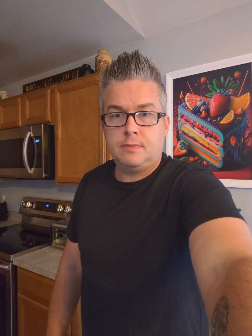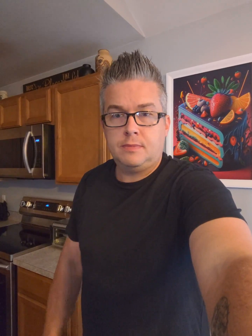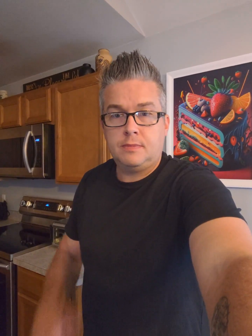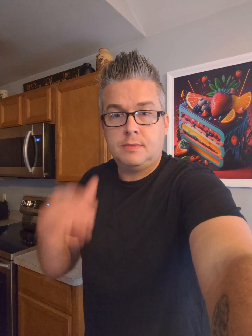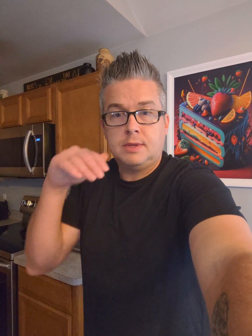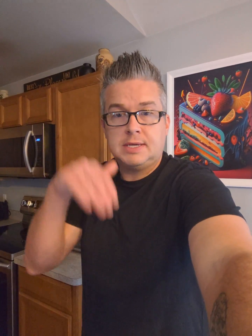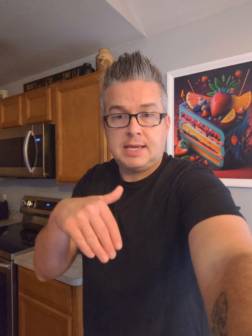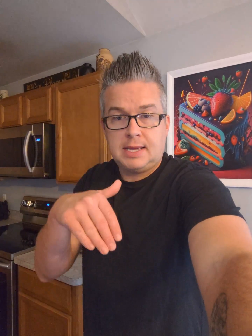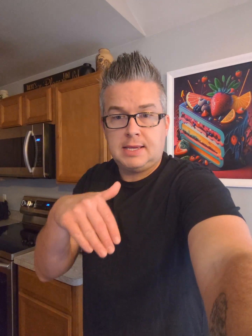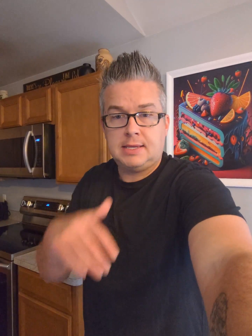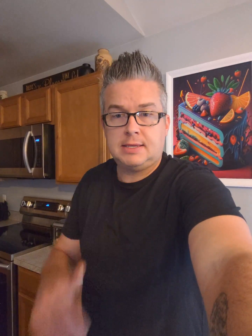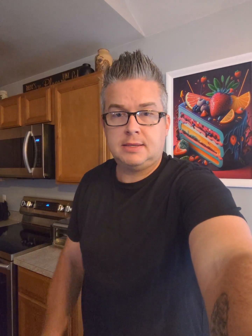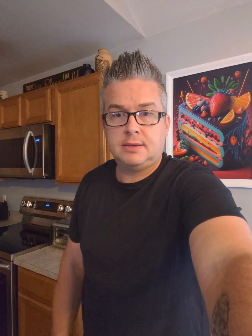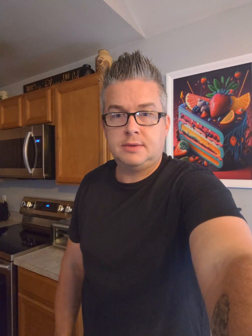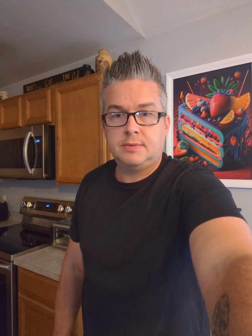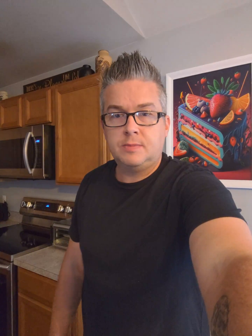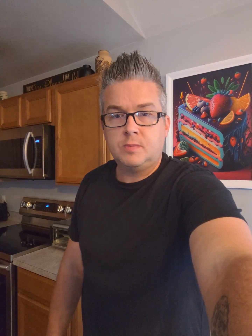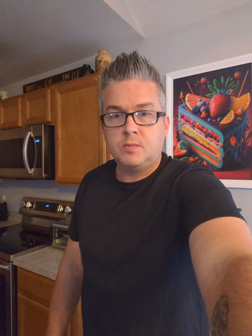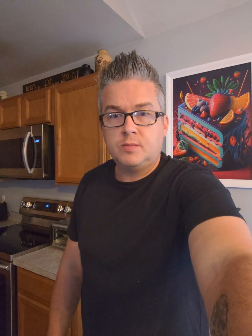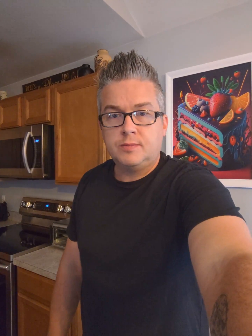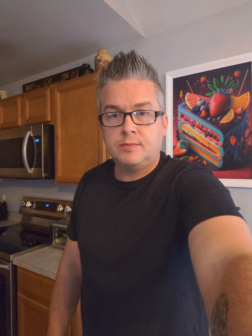night night